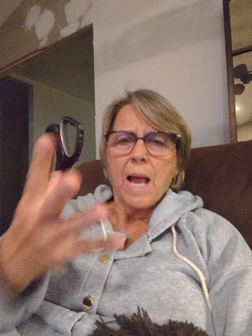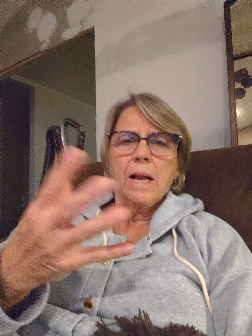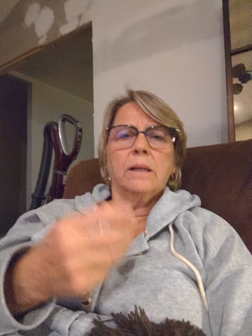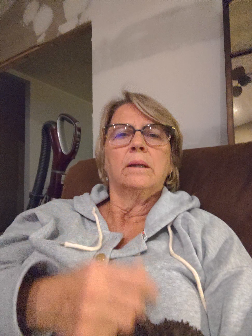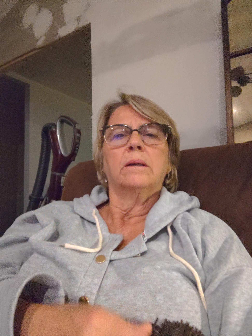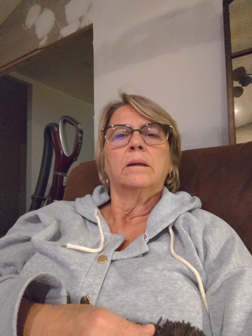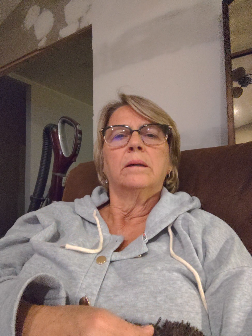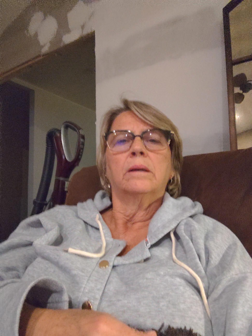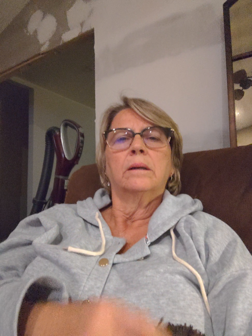many